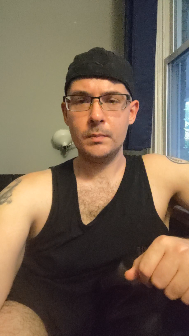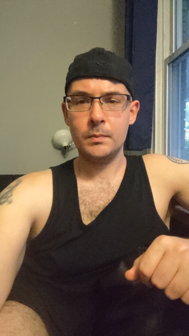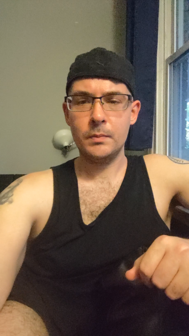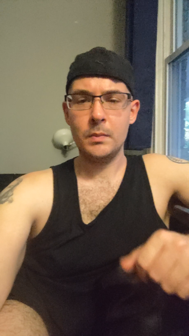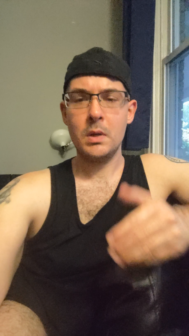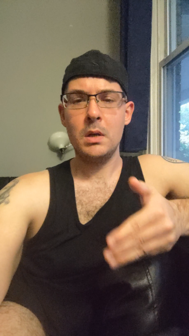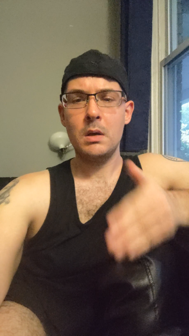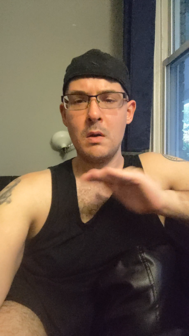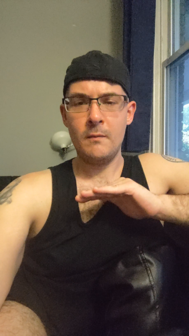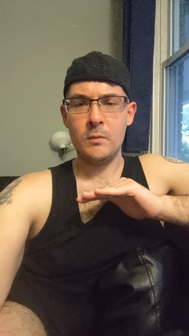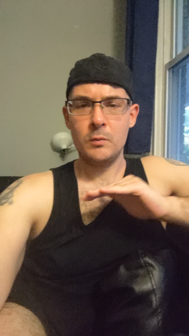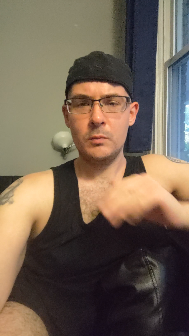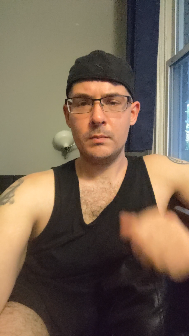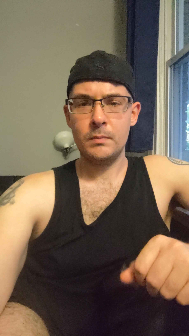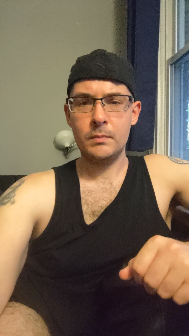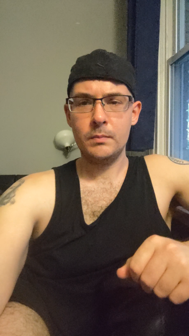cover